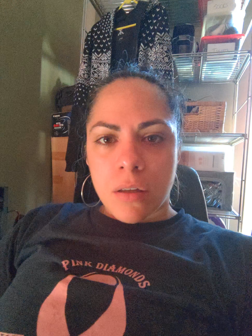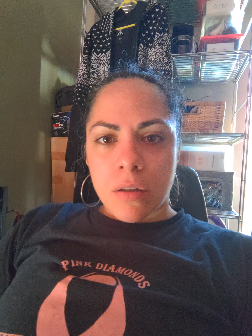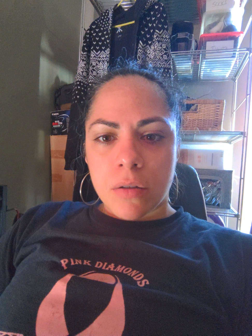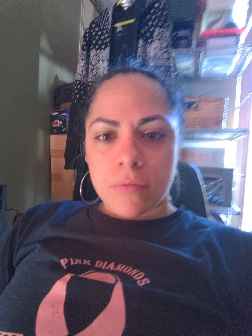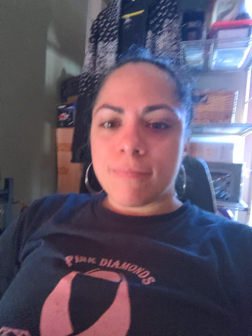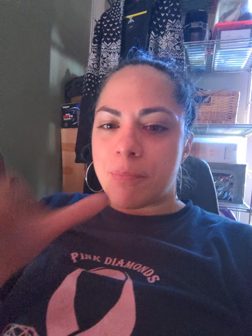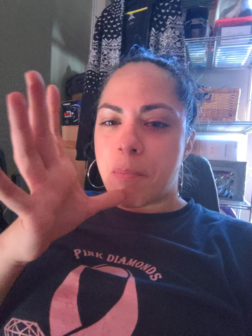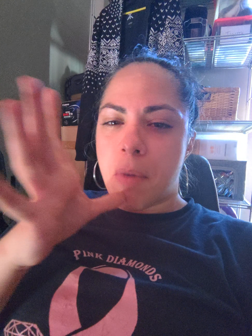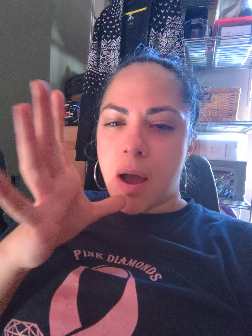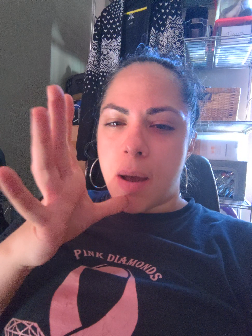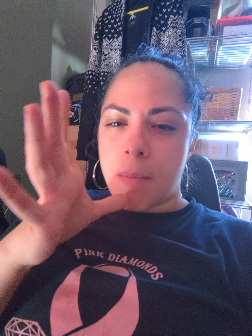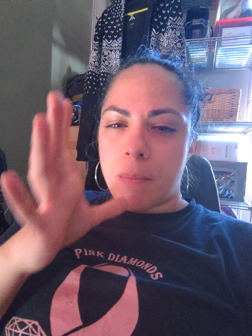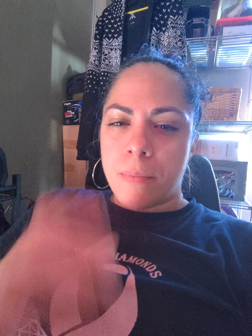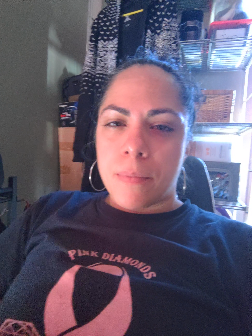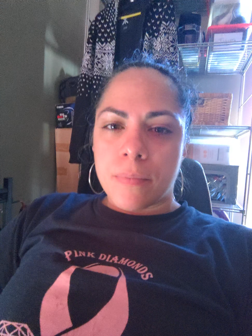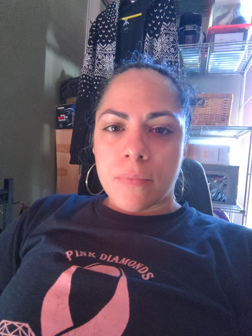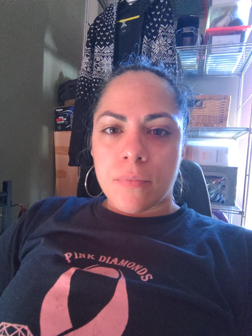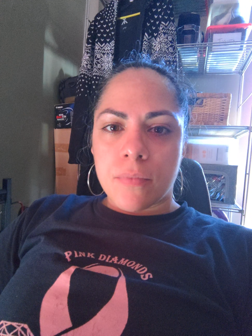mom